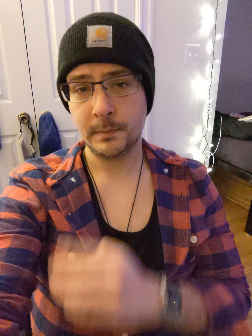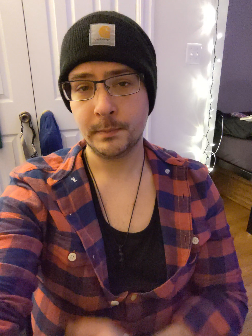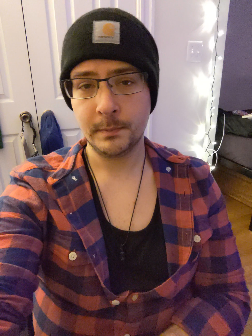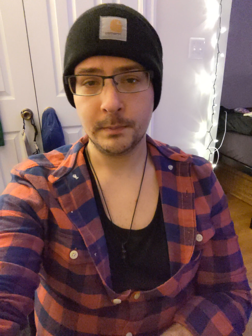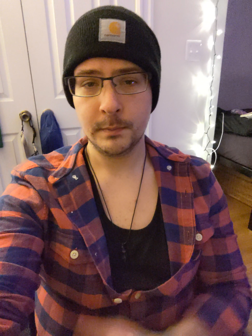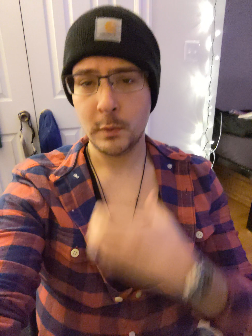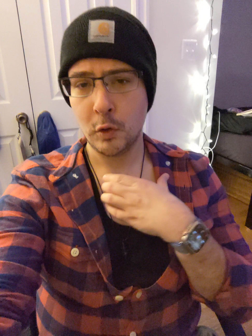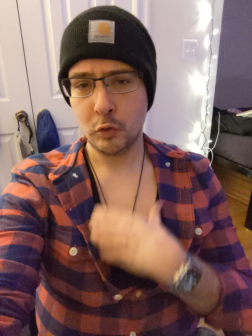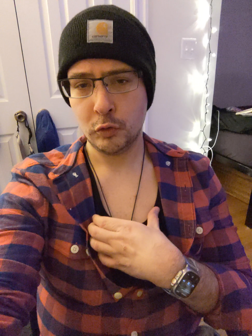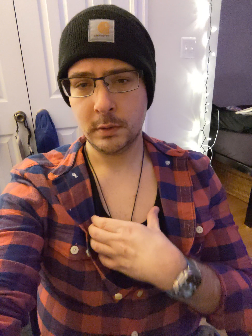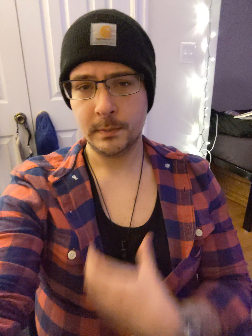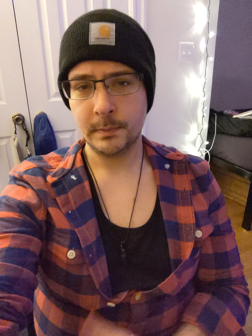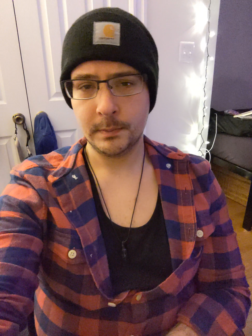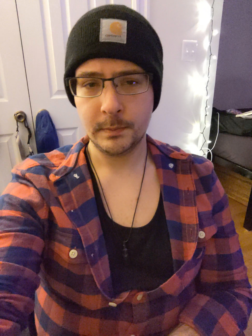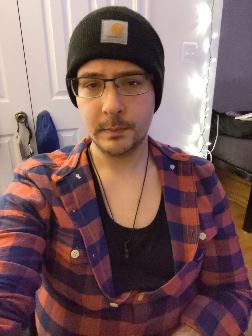hungry